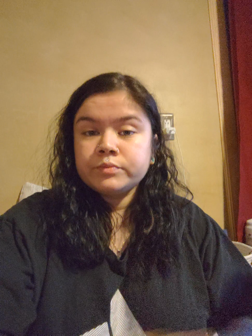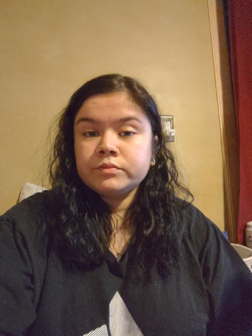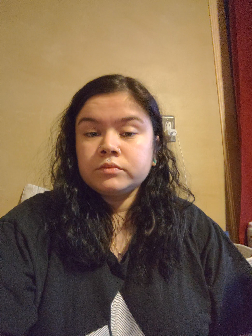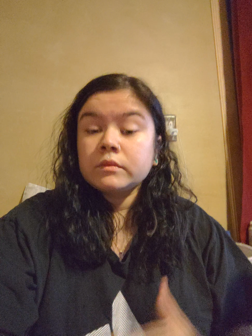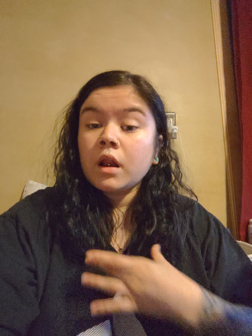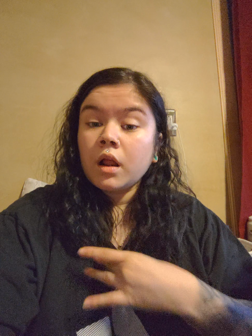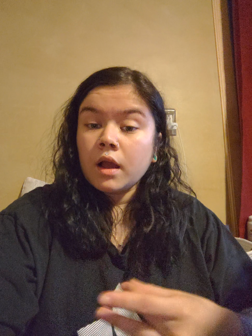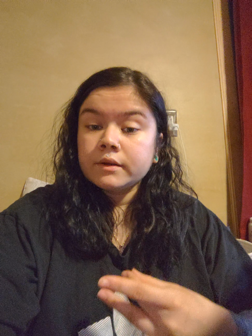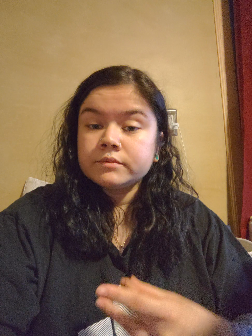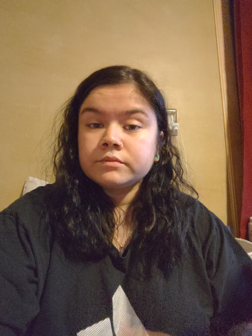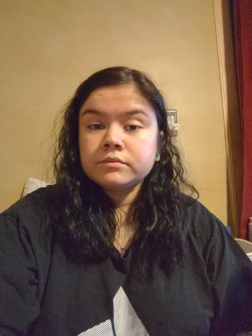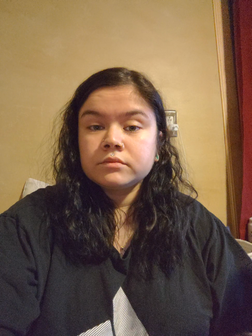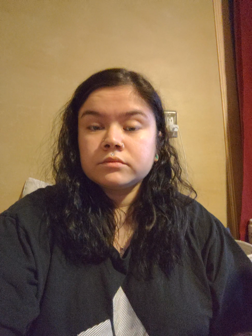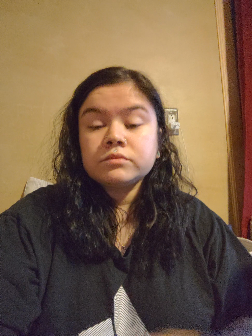like